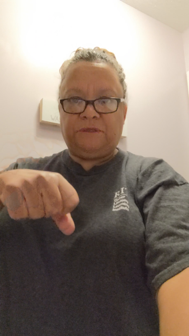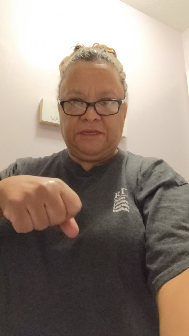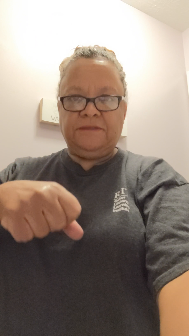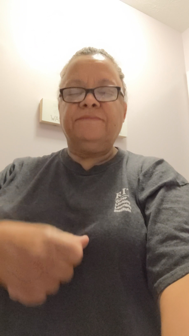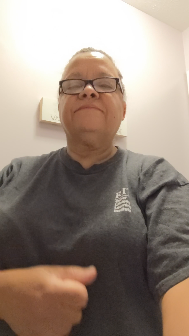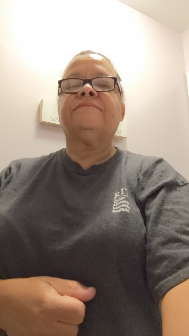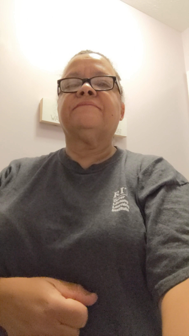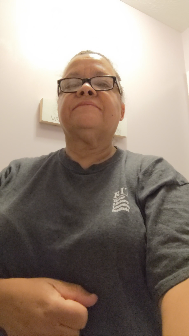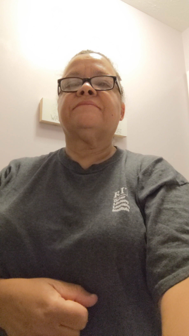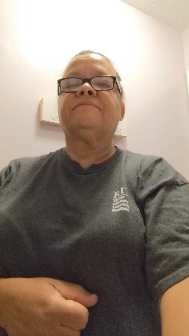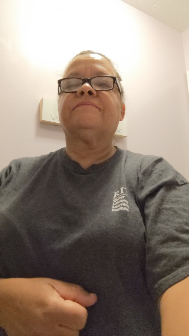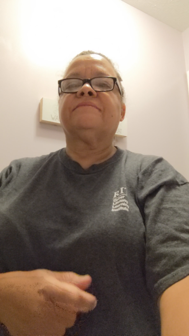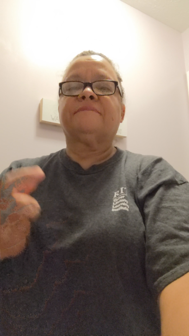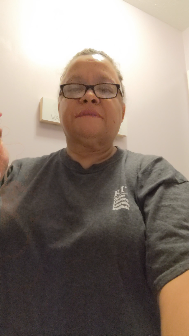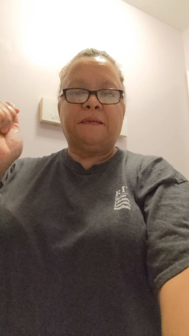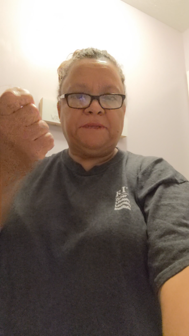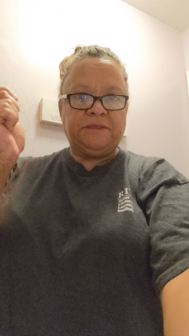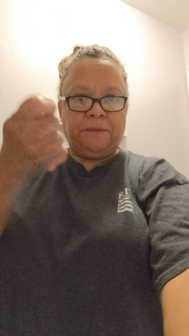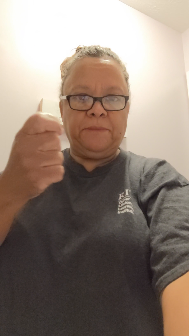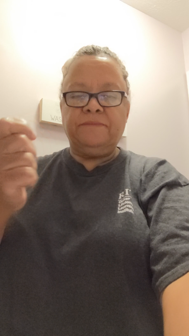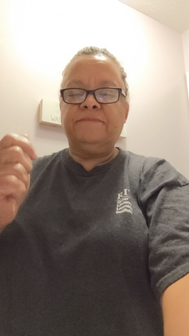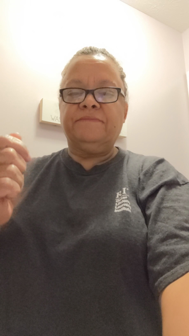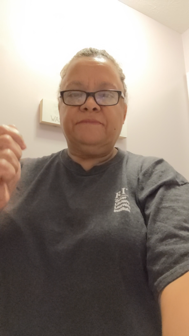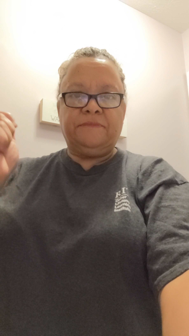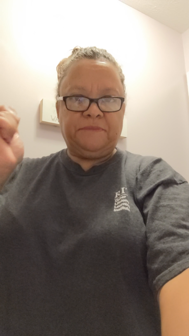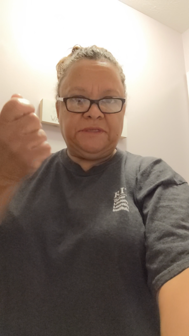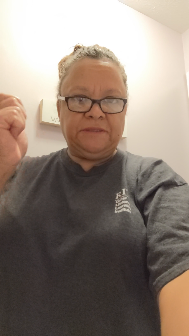bat